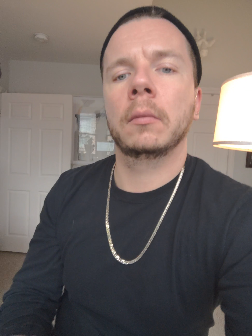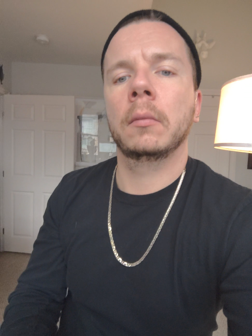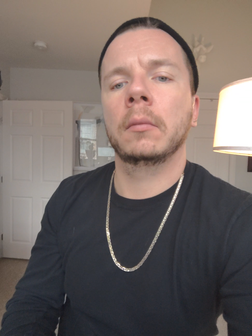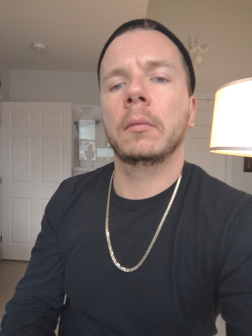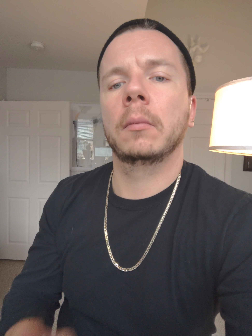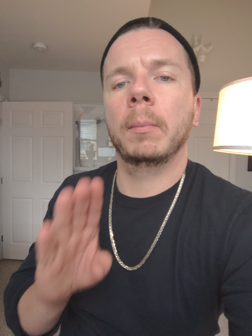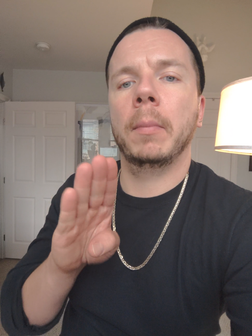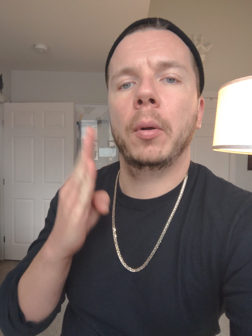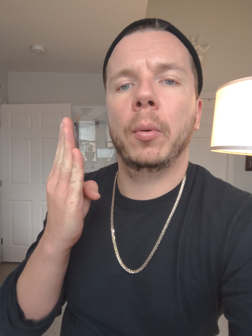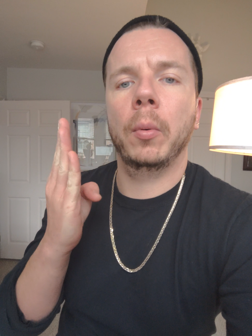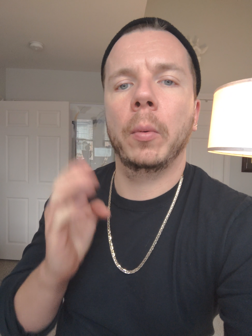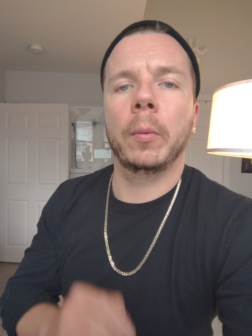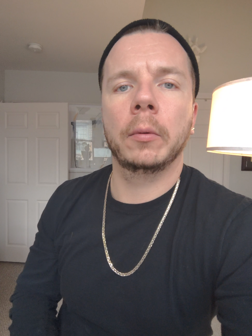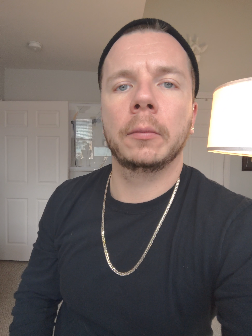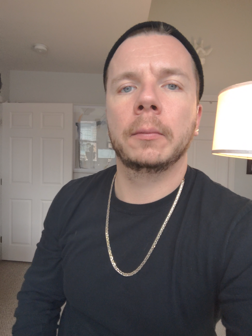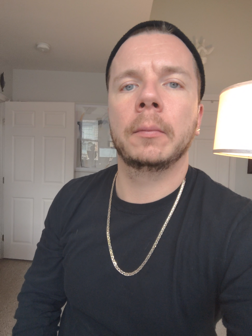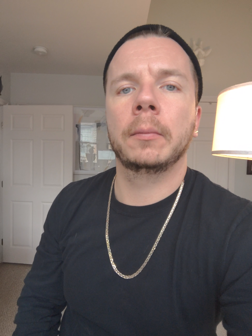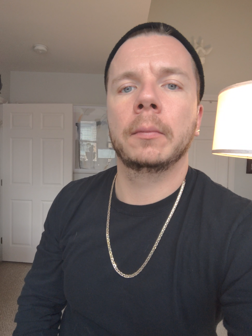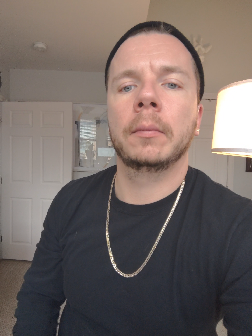blue